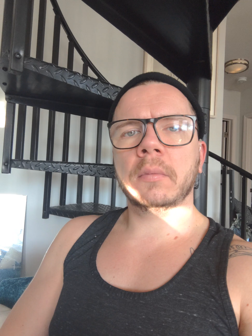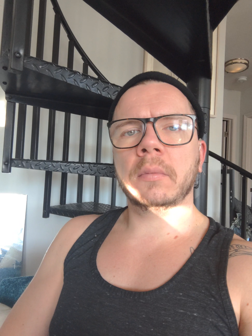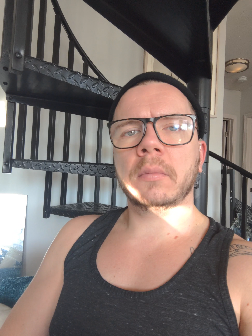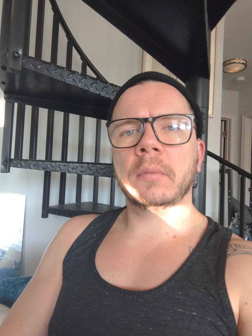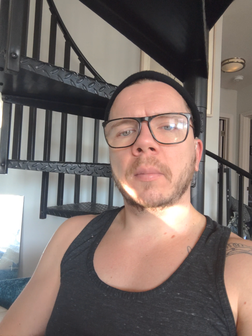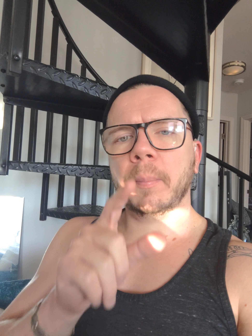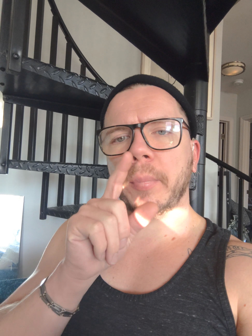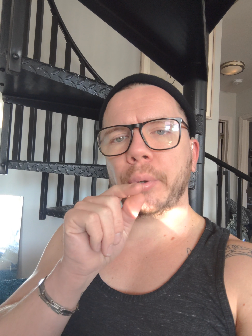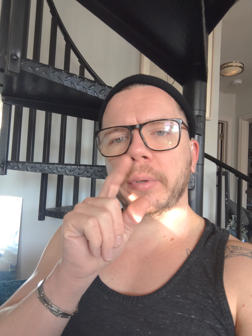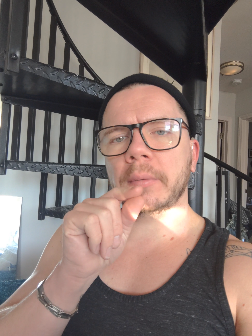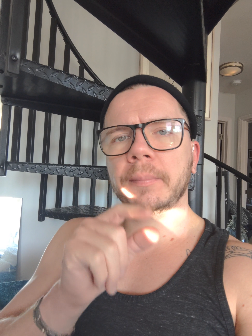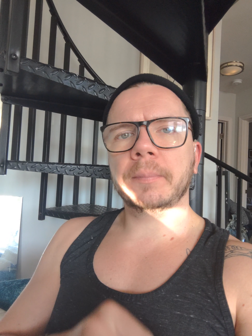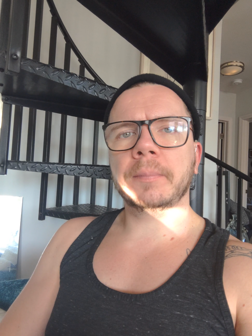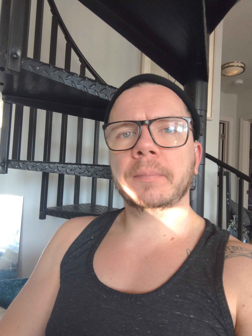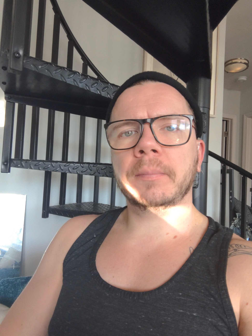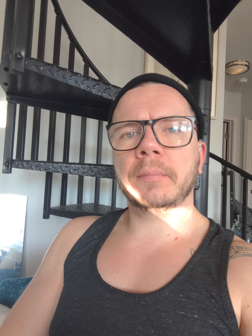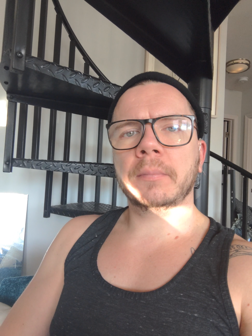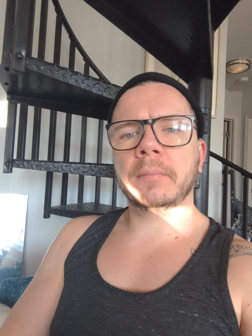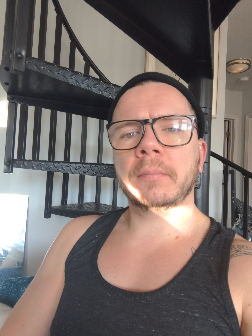bird